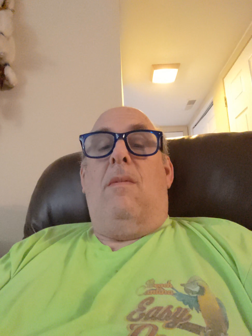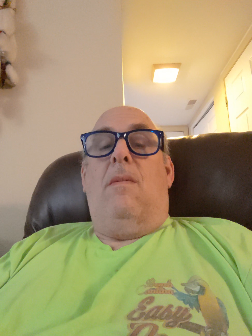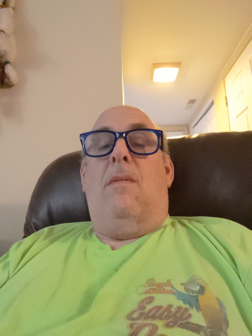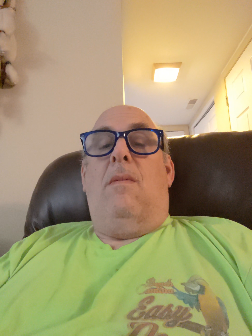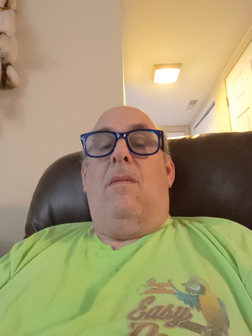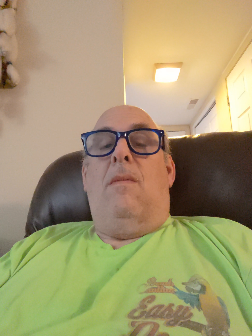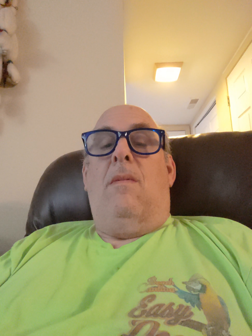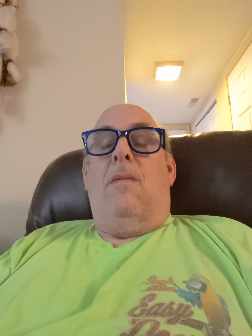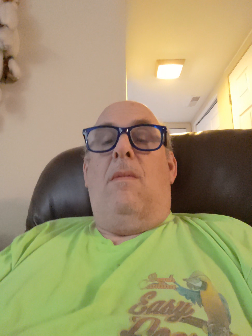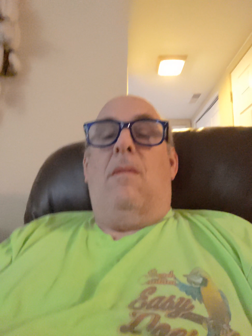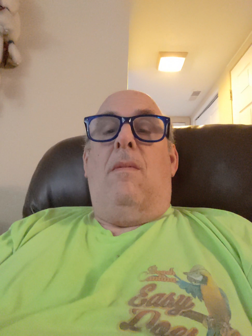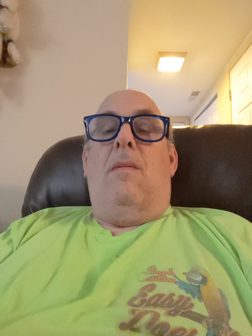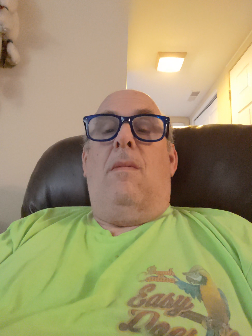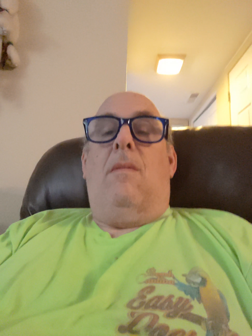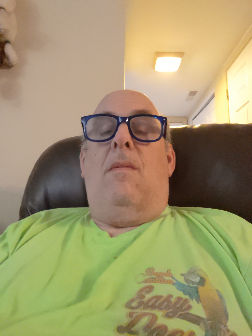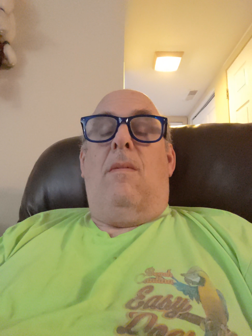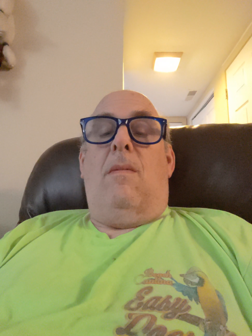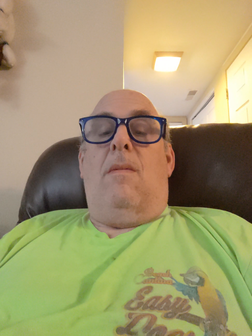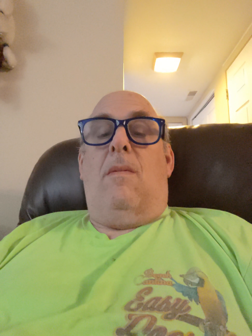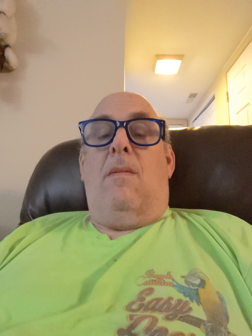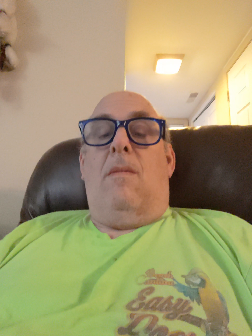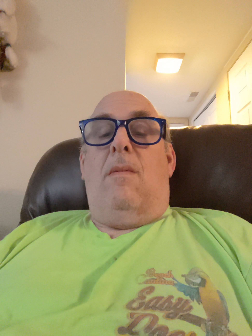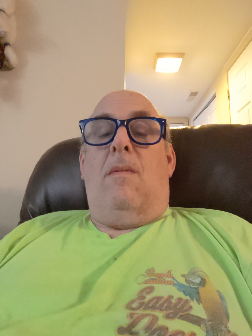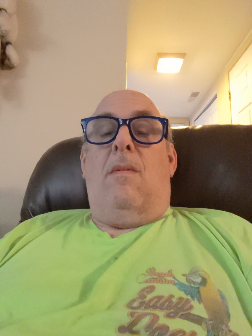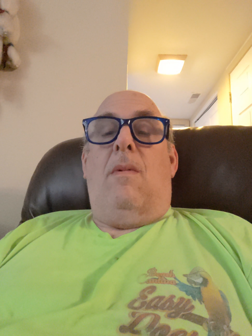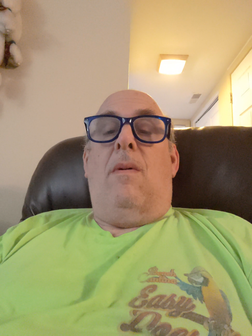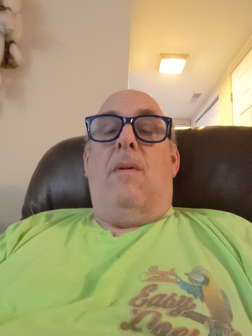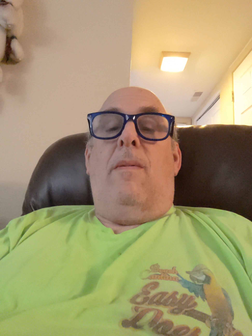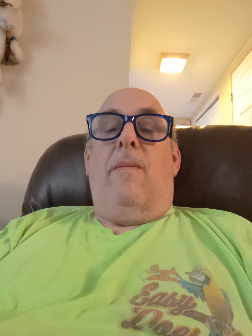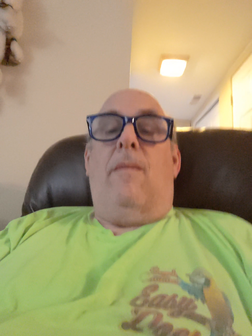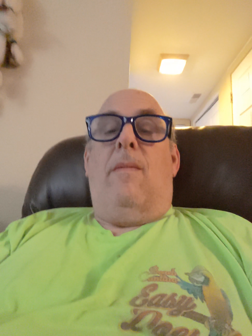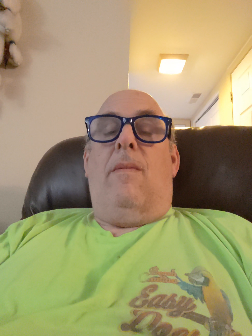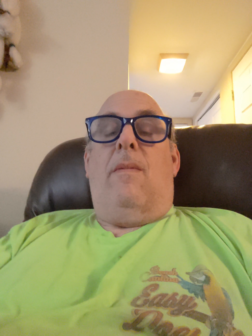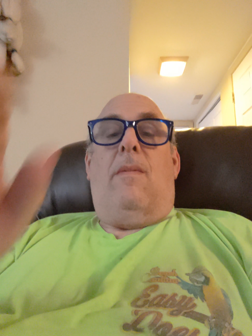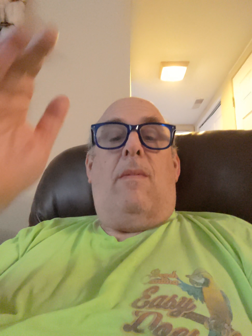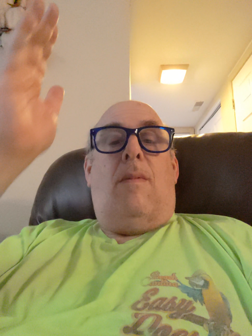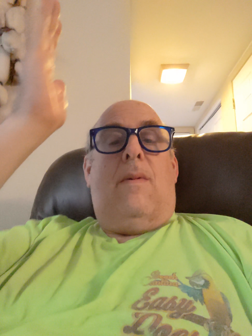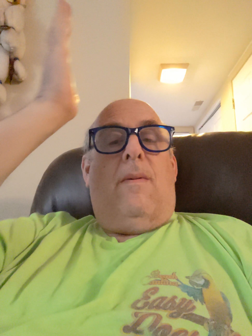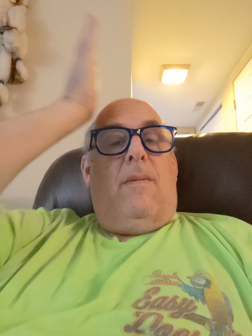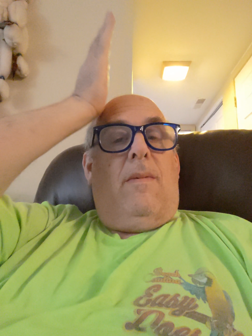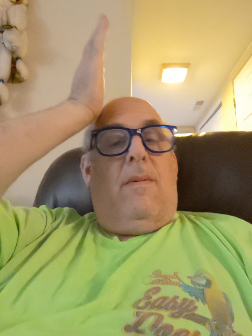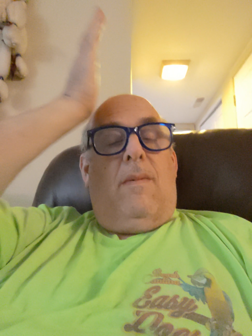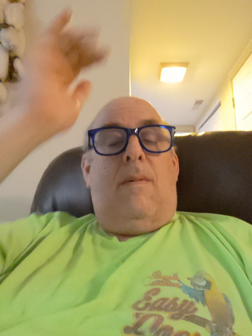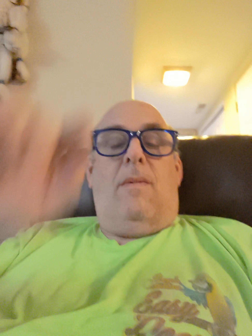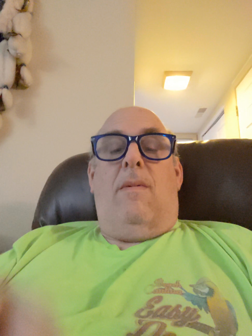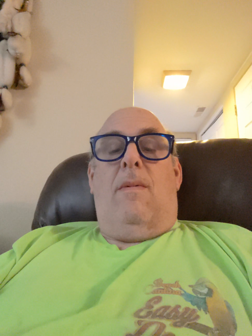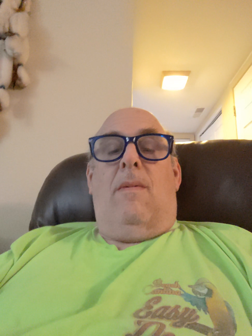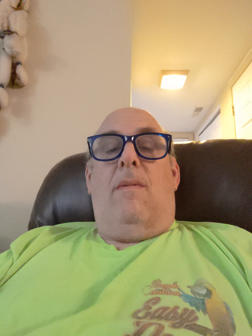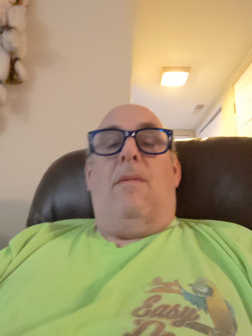garbage